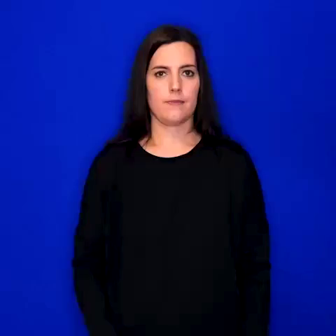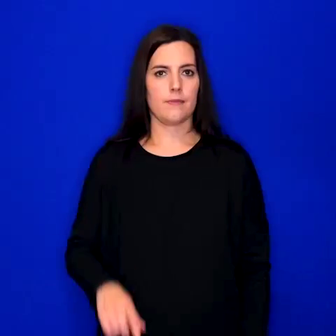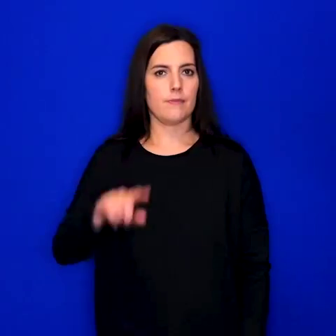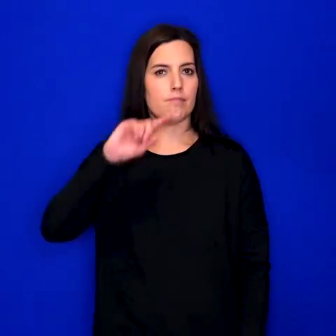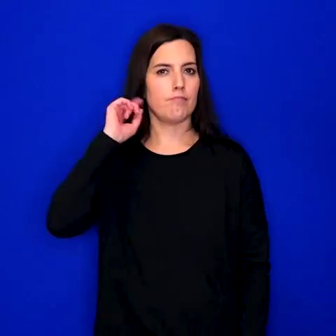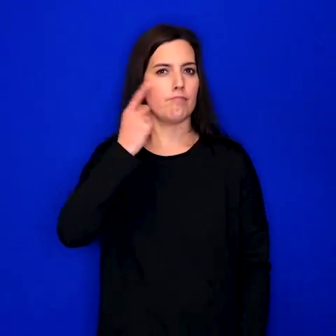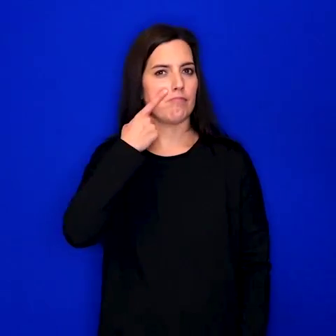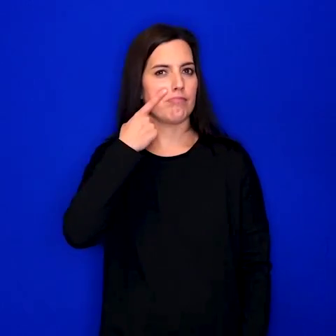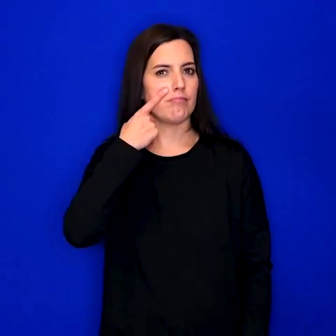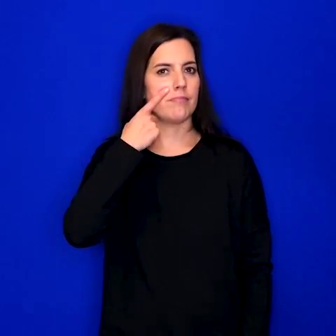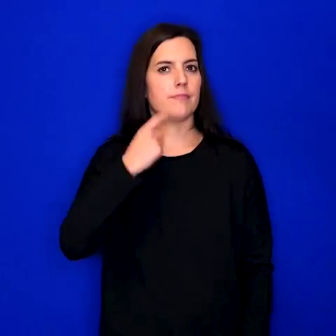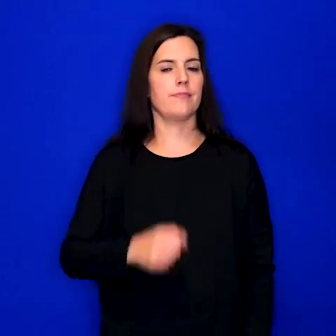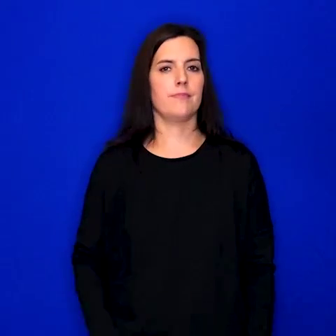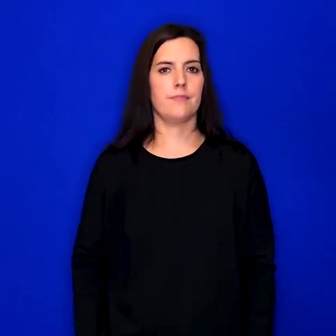descubrir